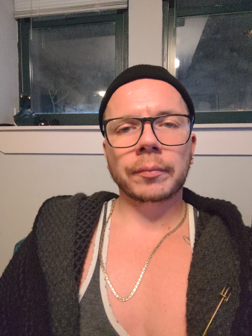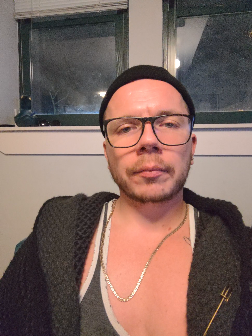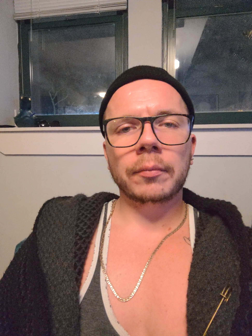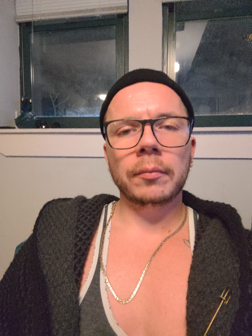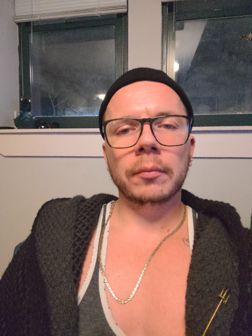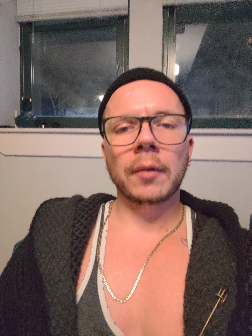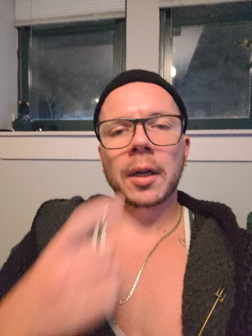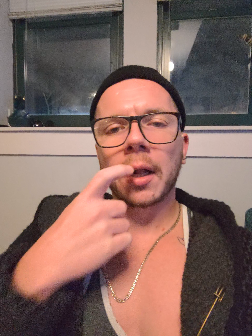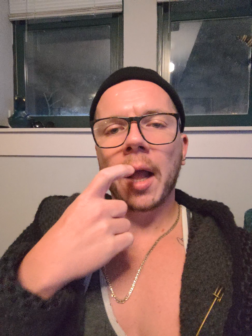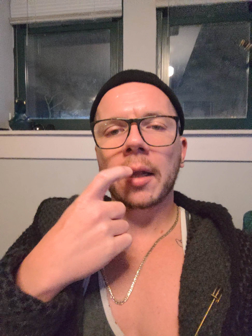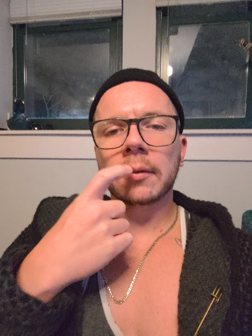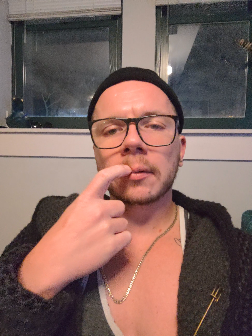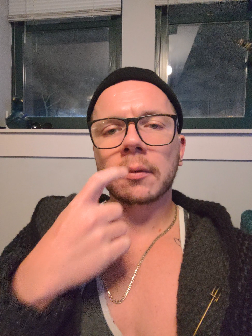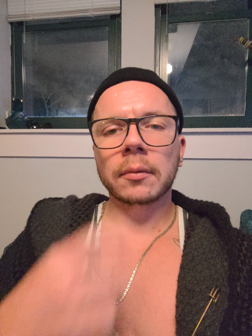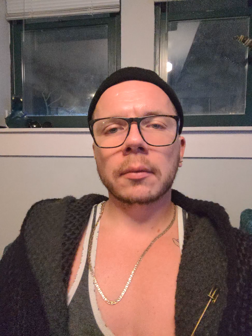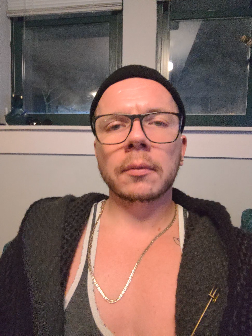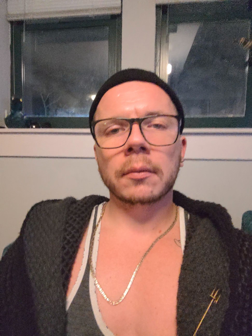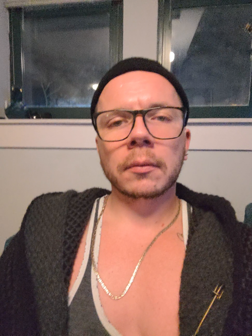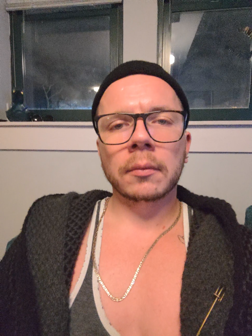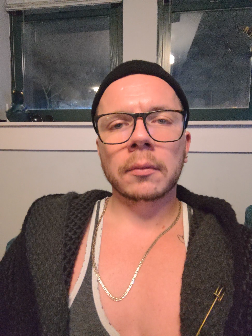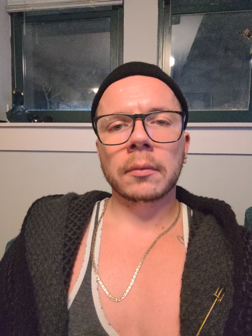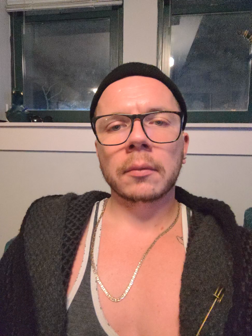window